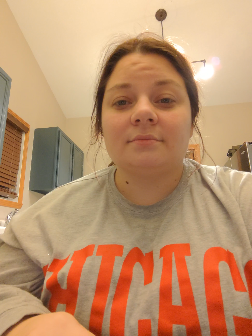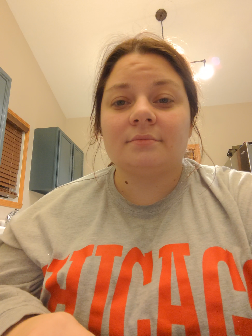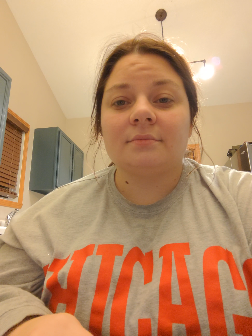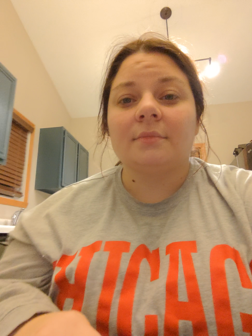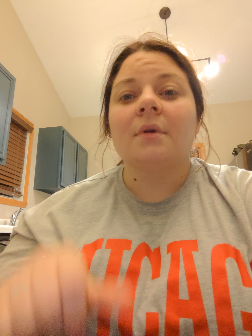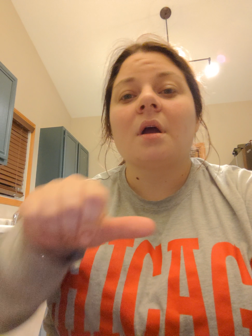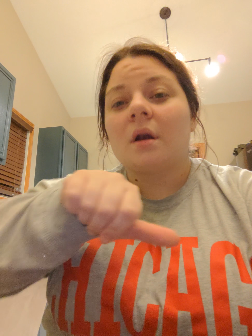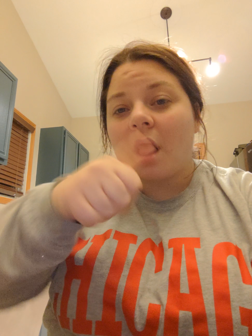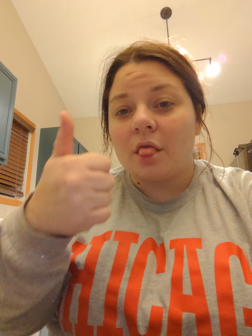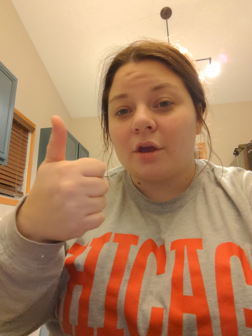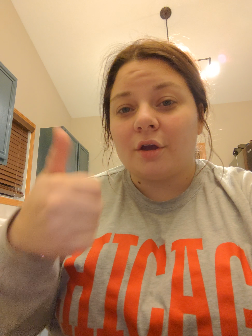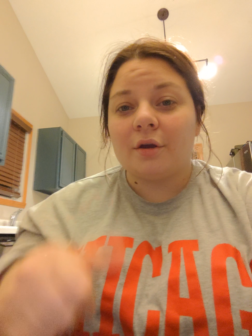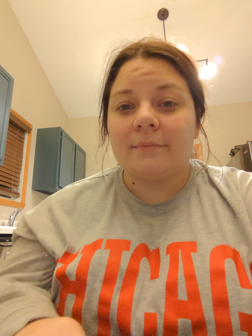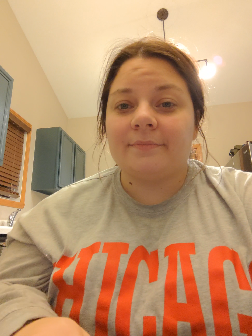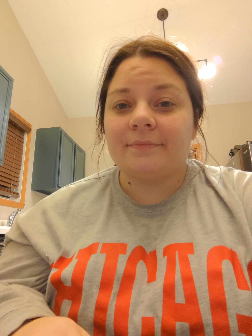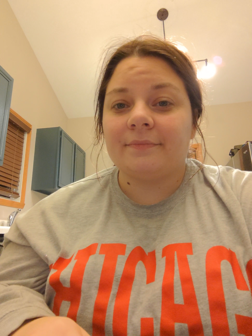another